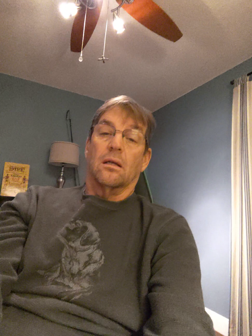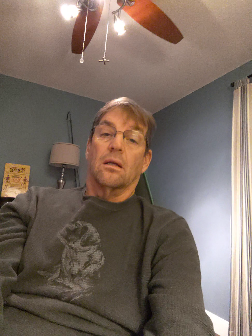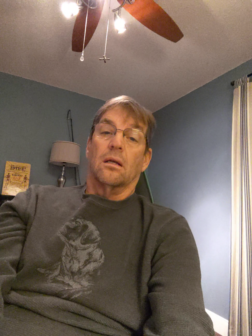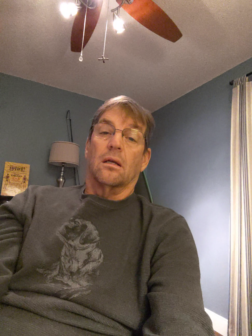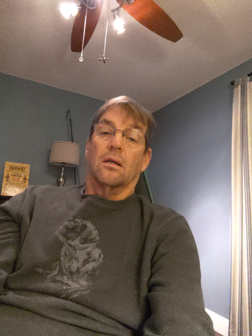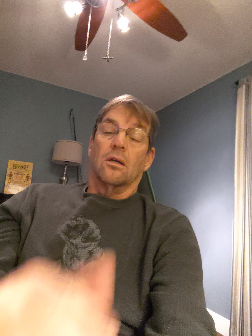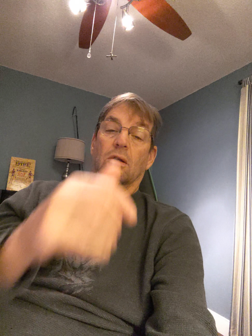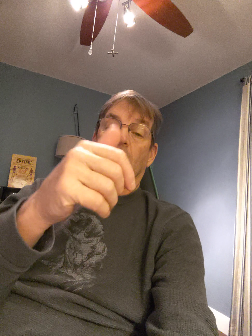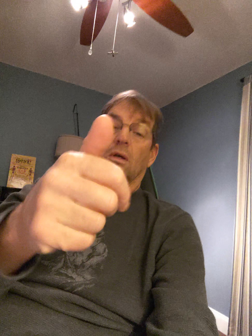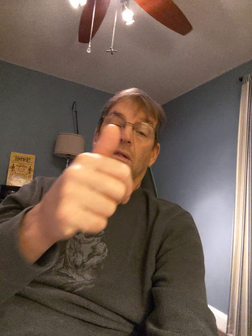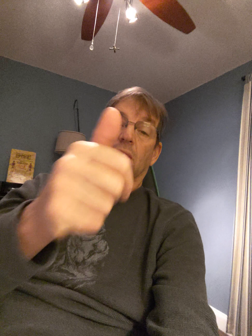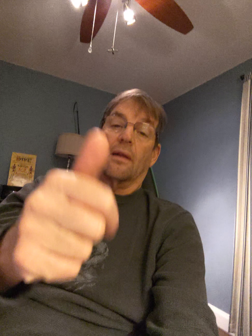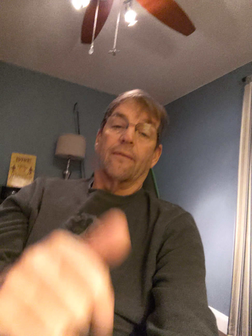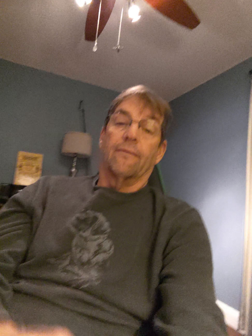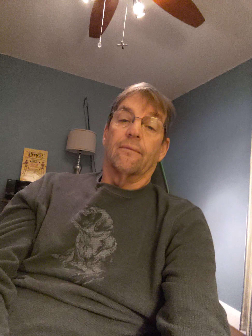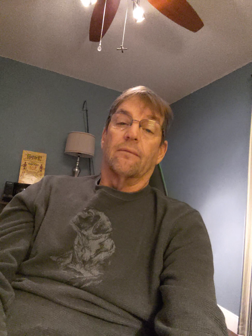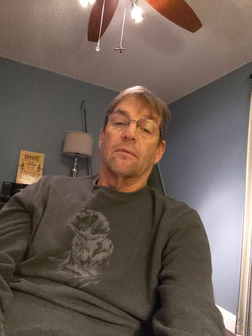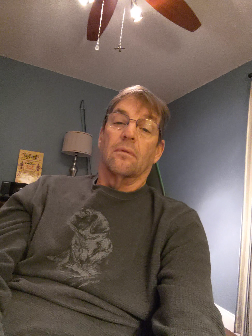yourself